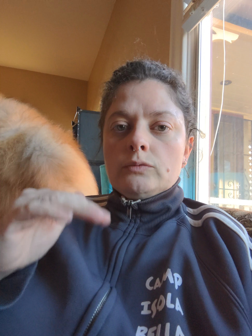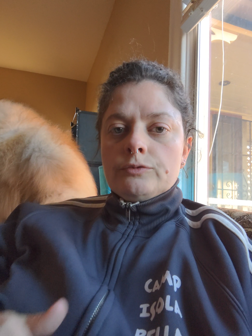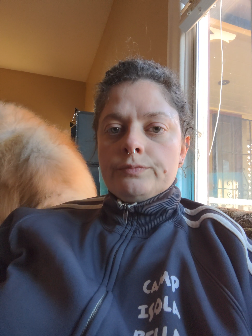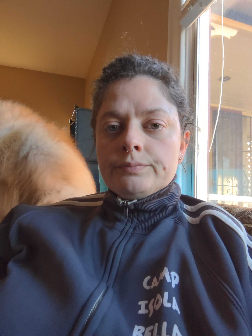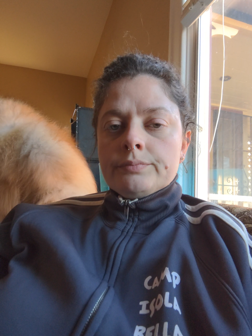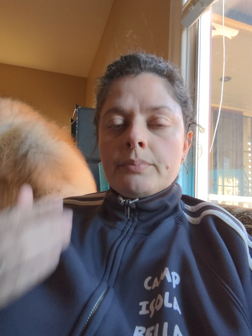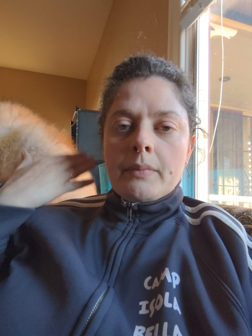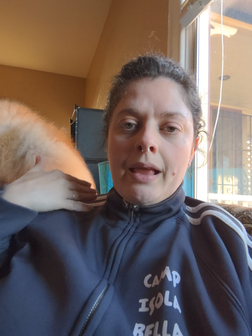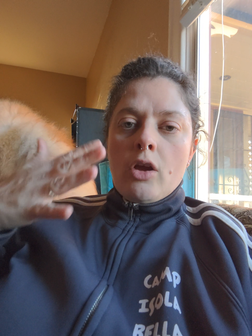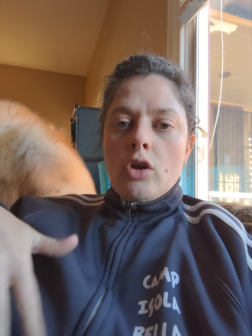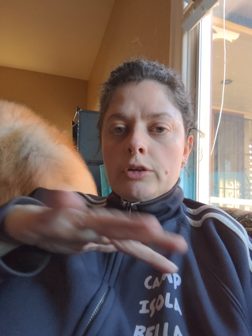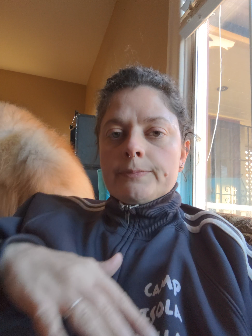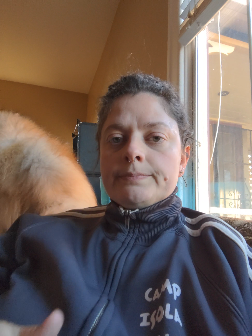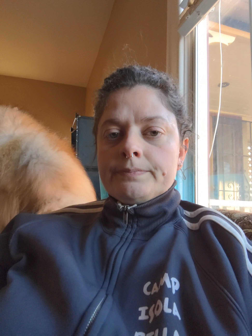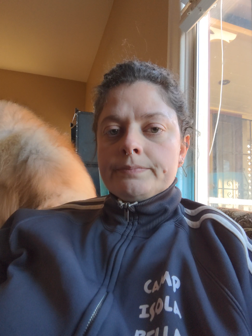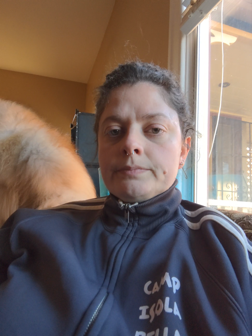backyard